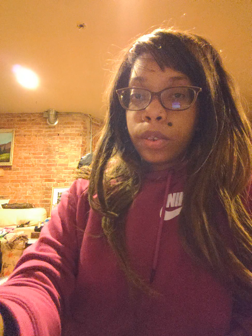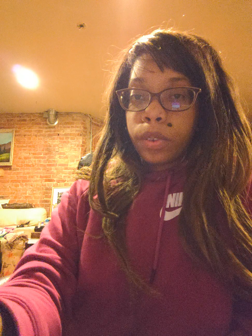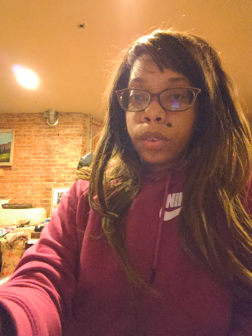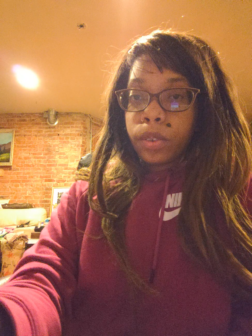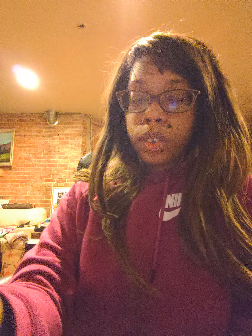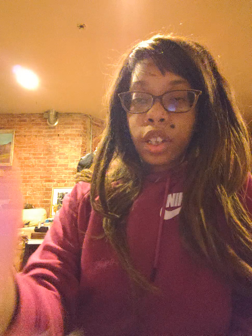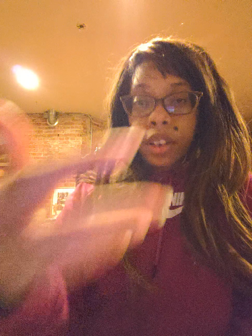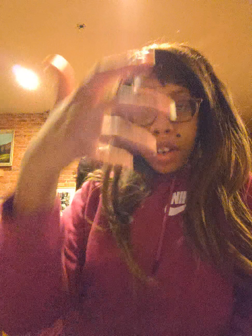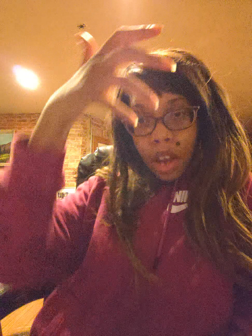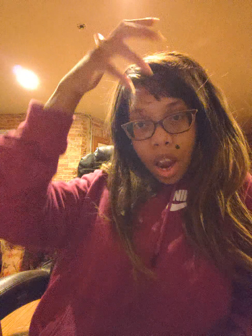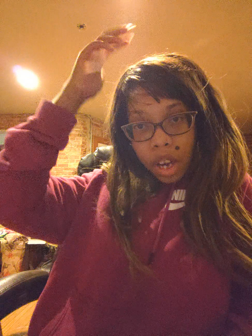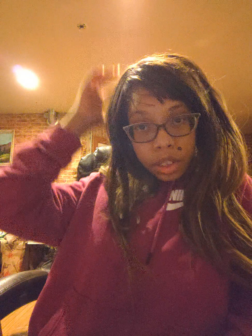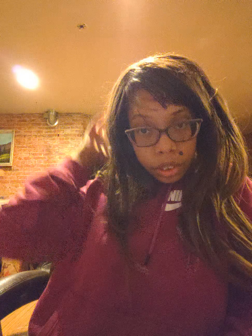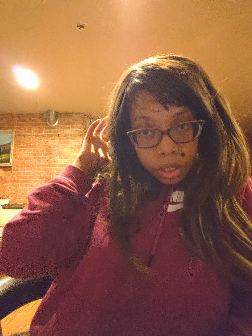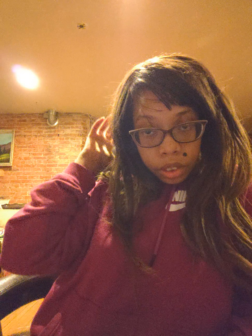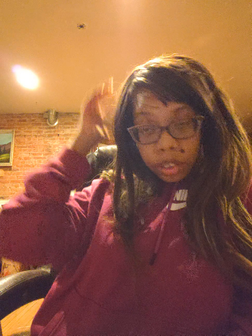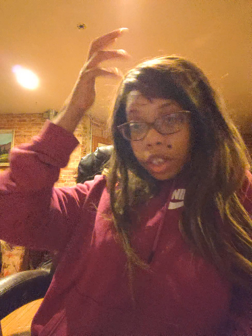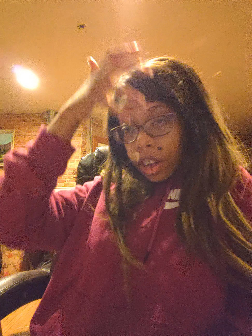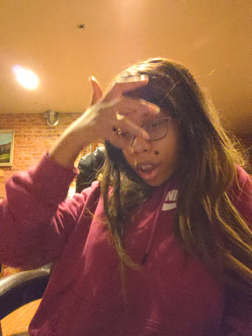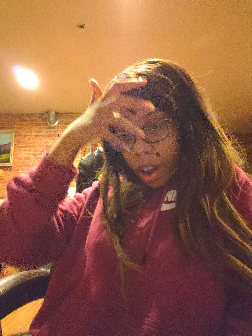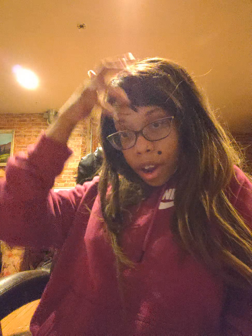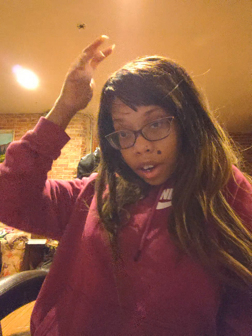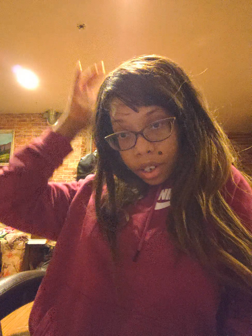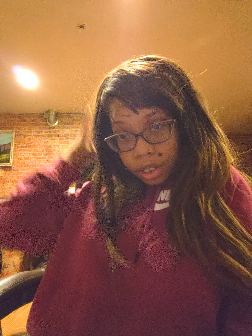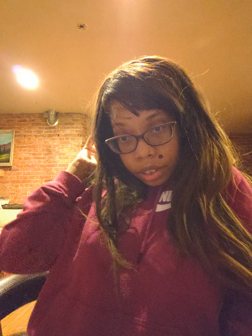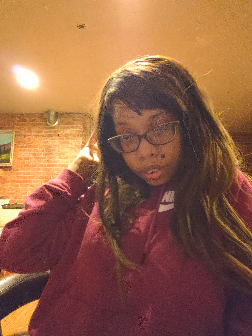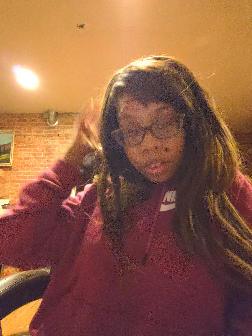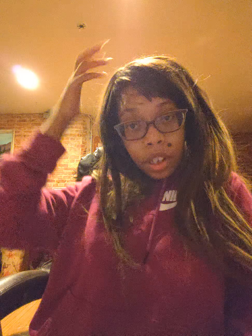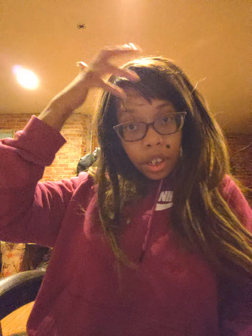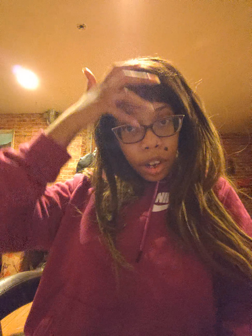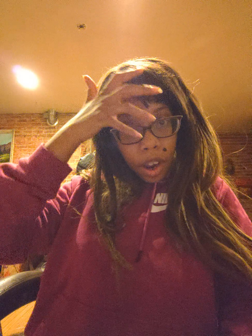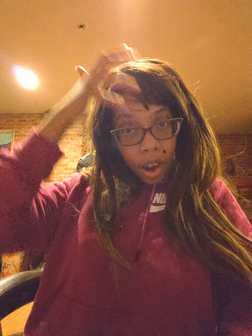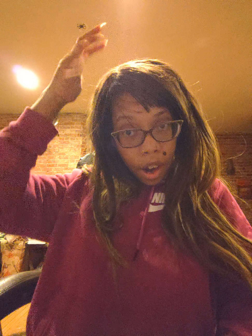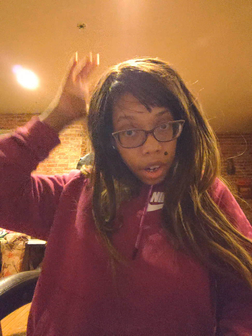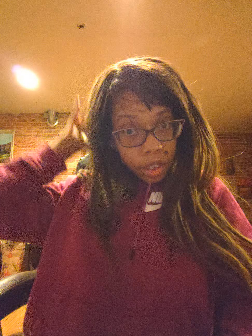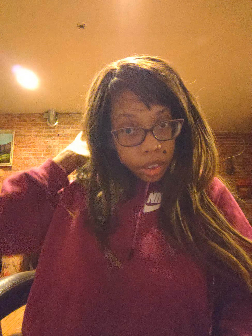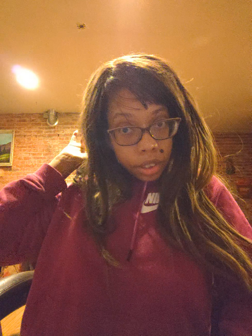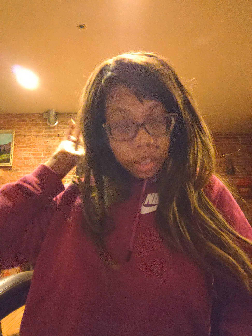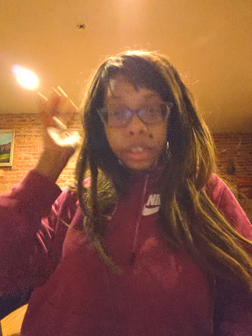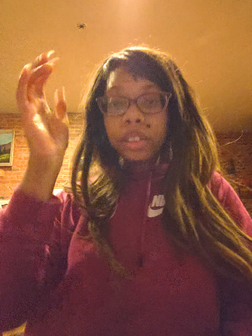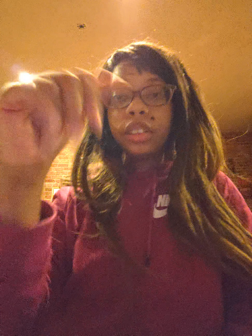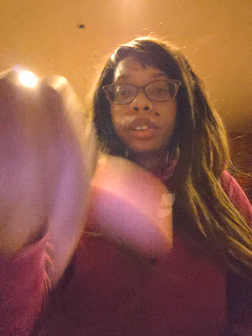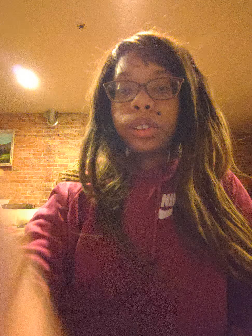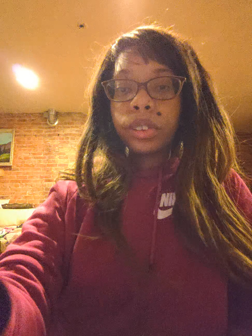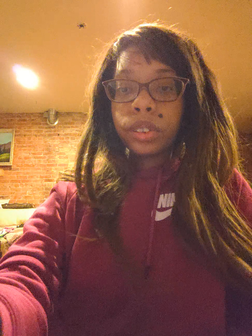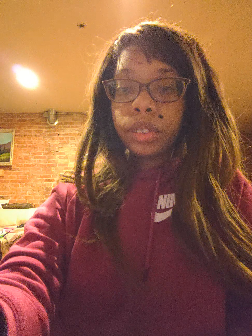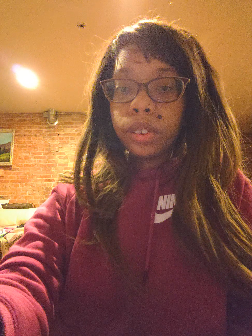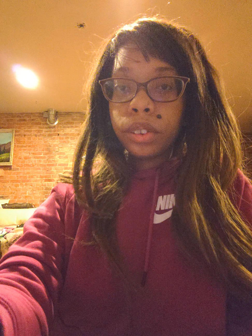lion